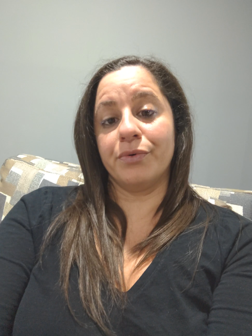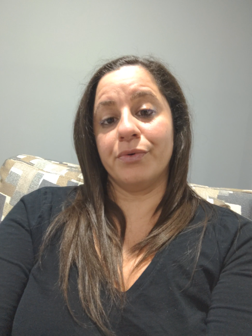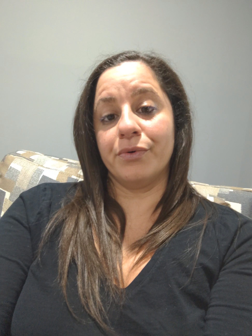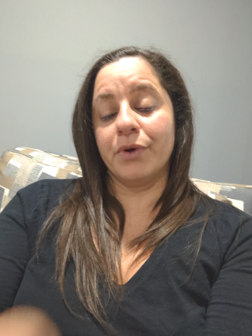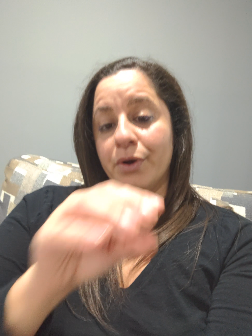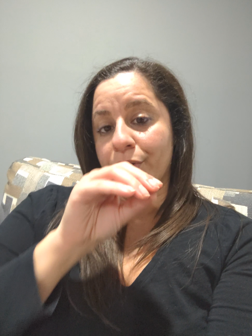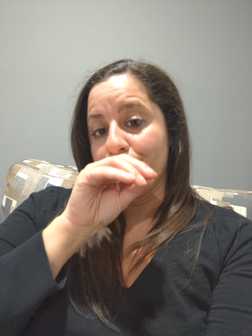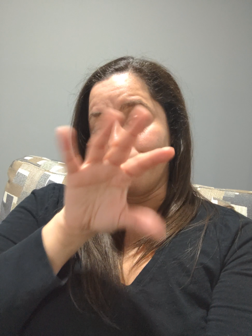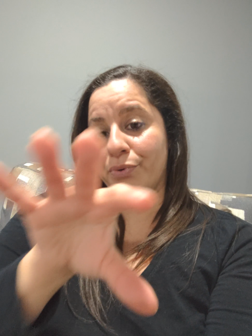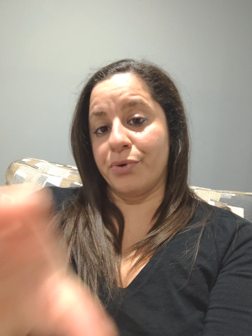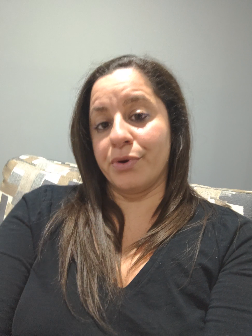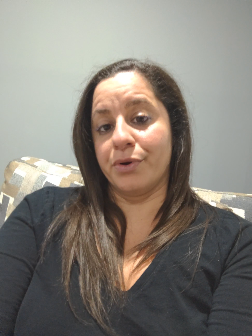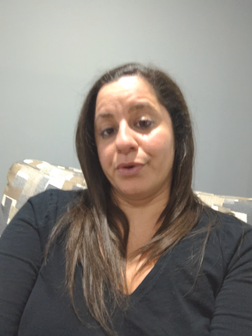blow